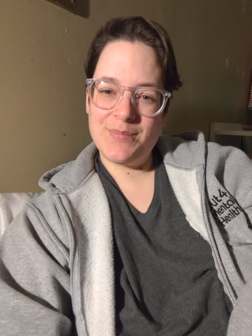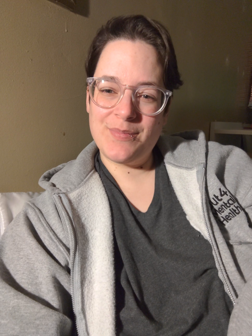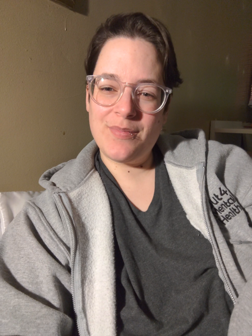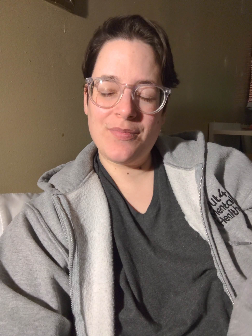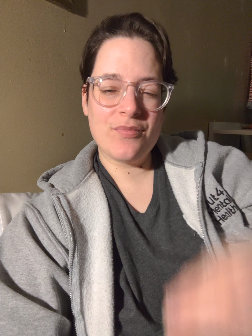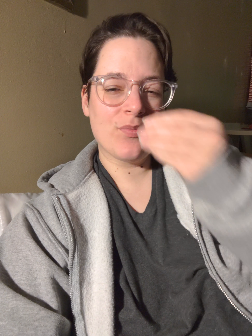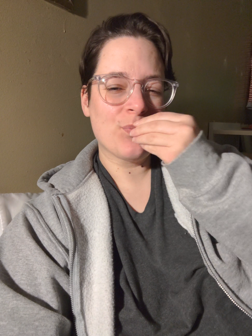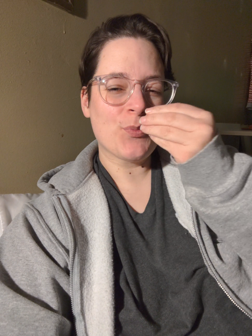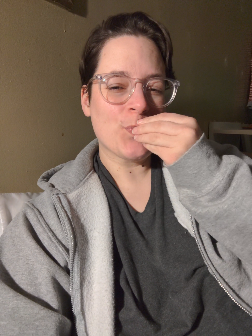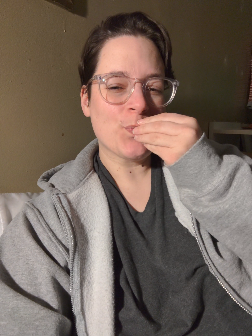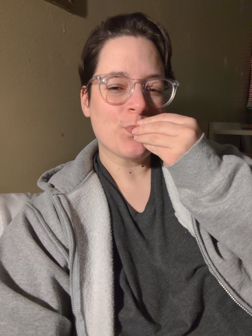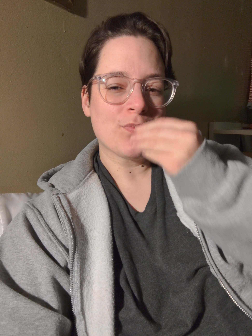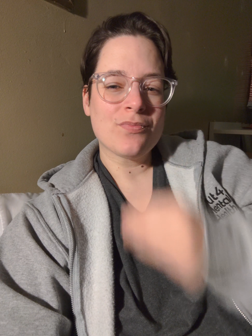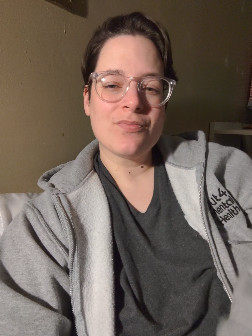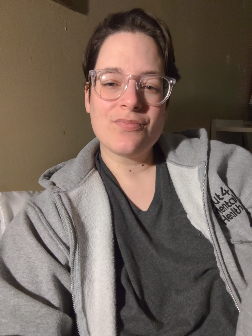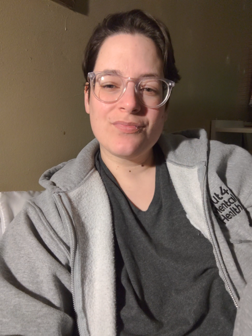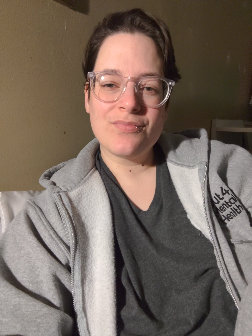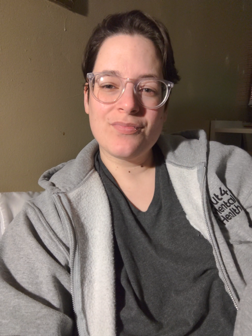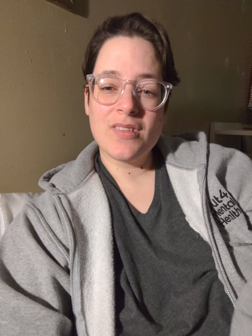food